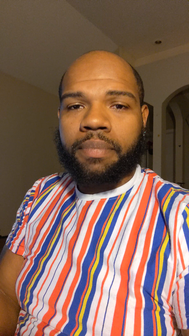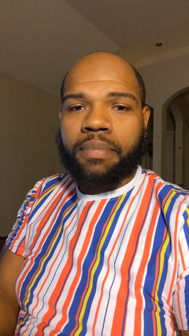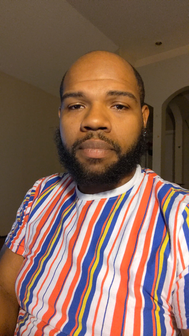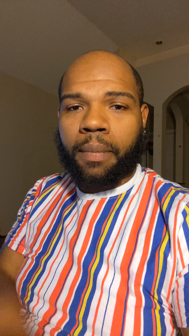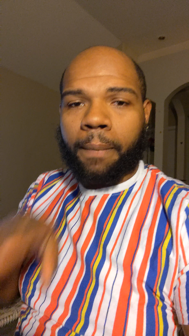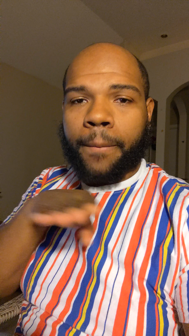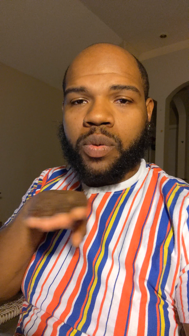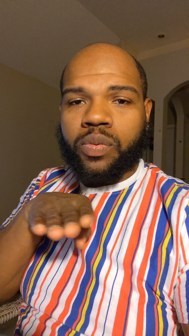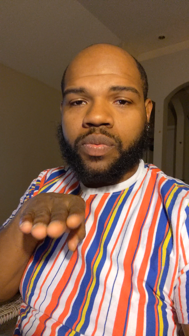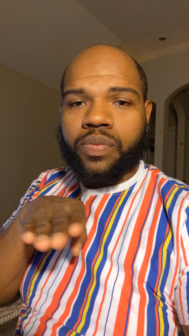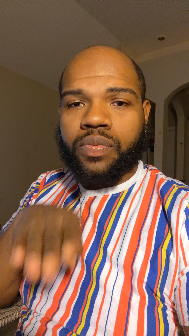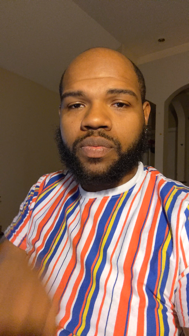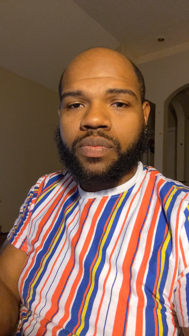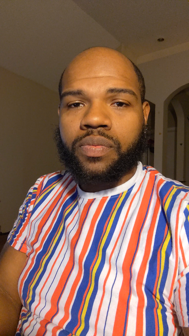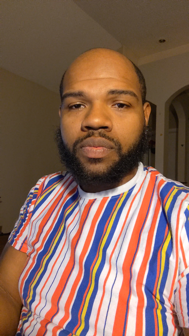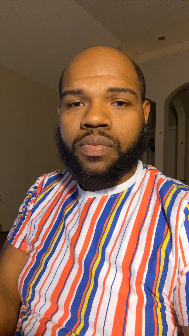boots